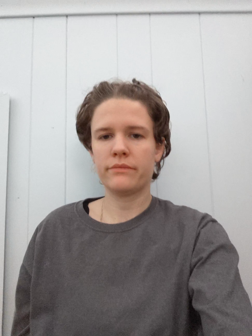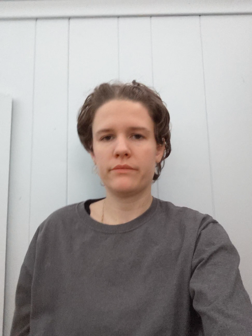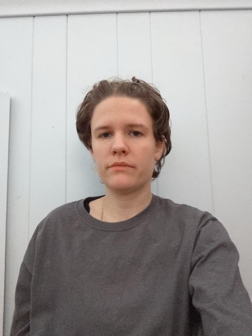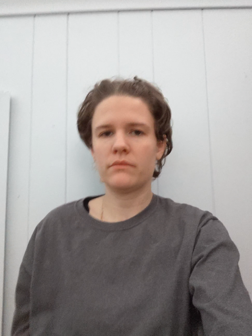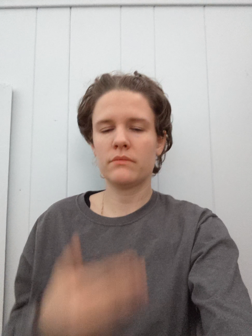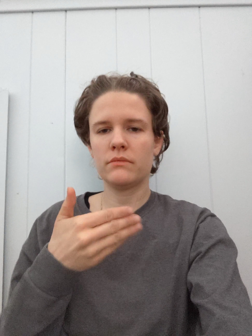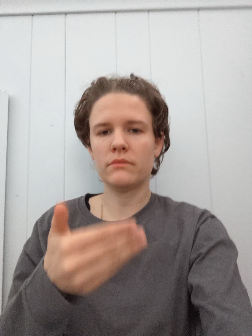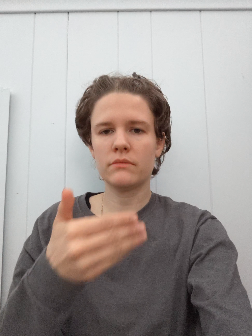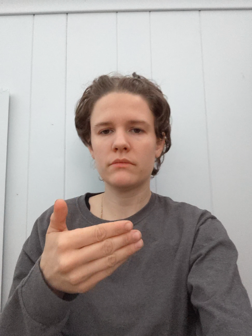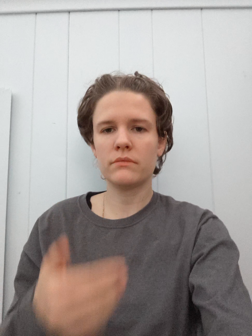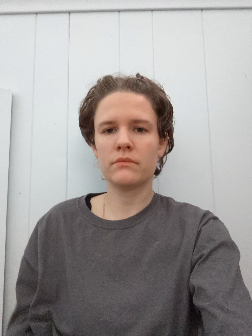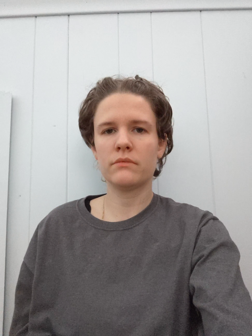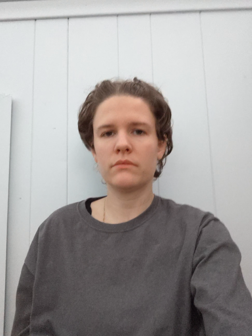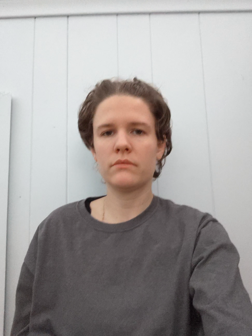close